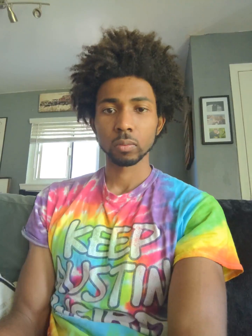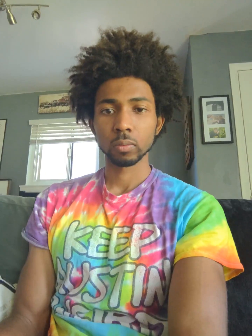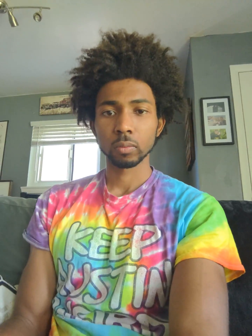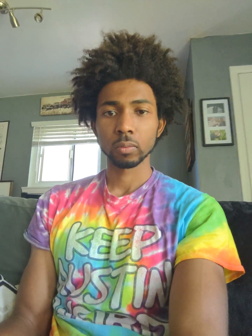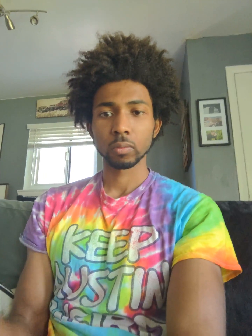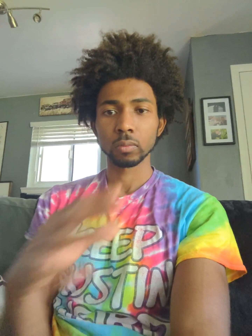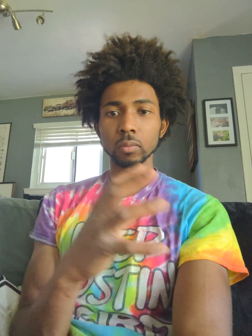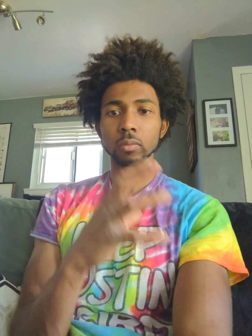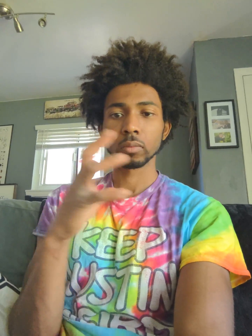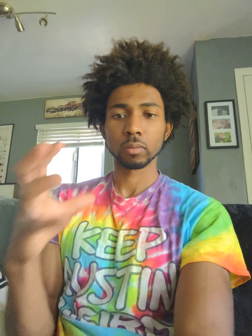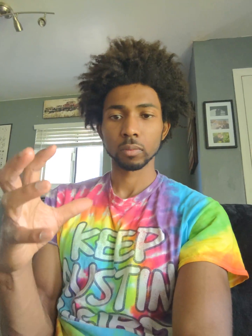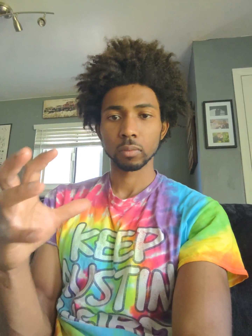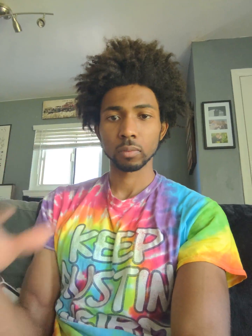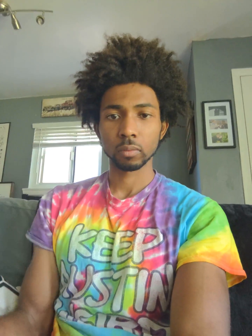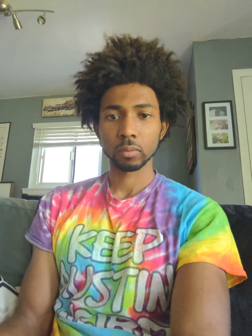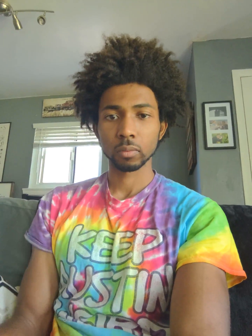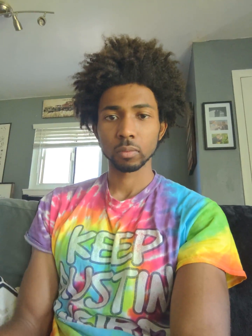a lot